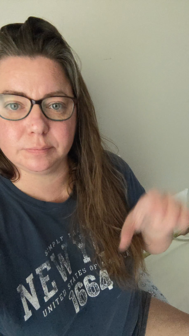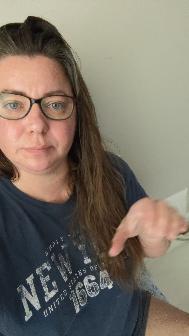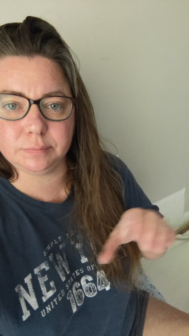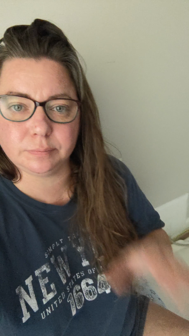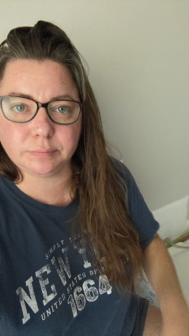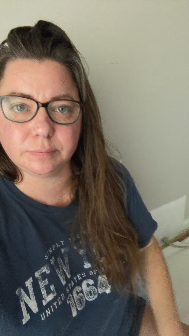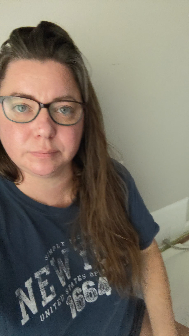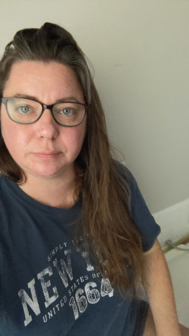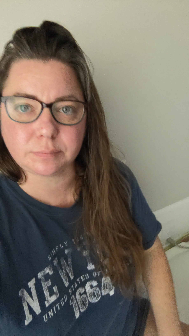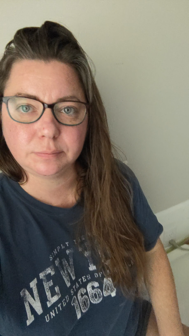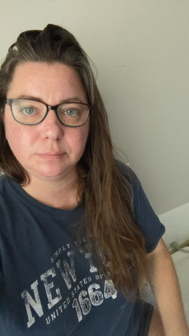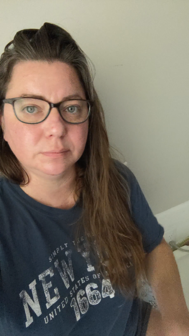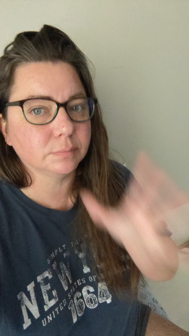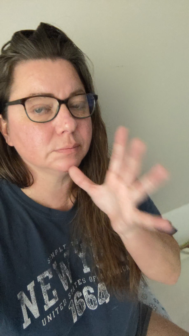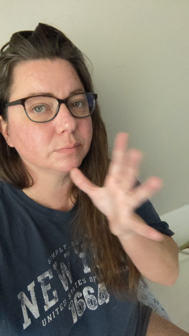mommy